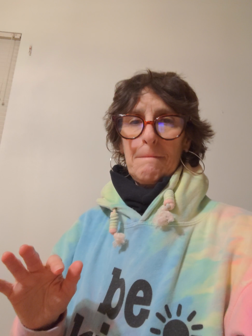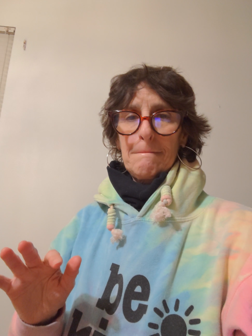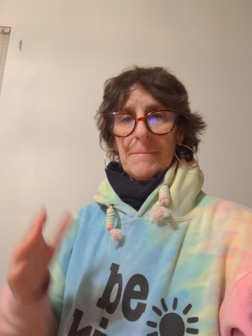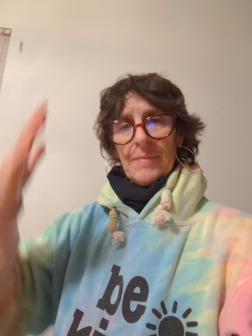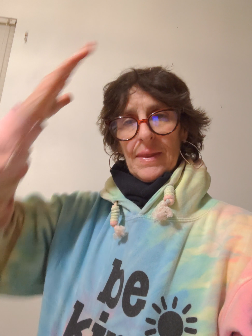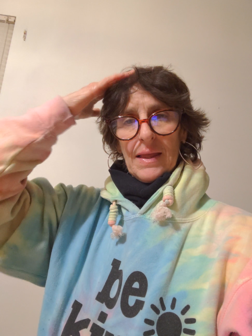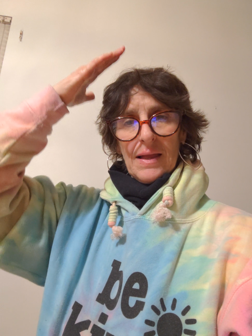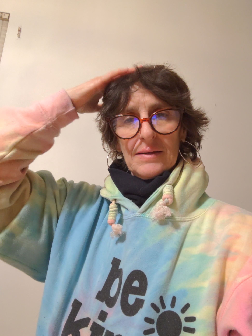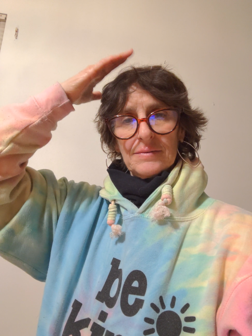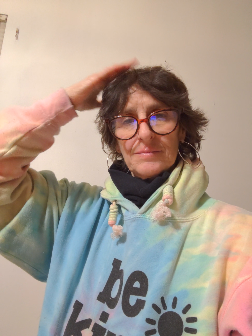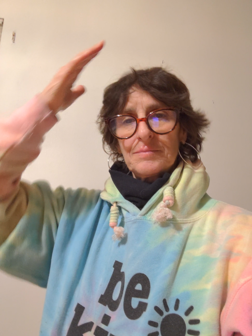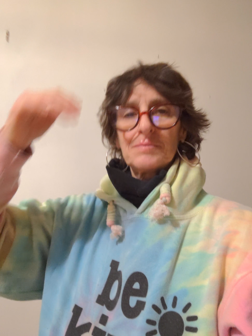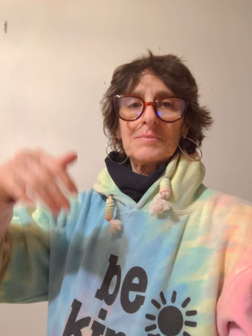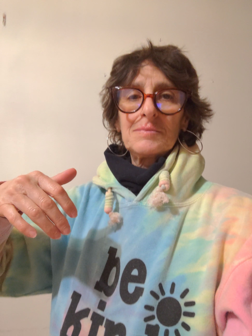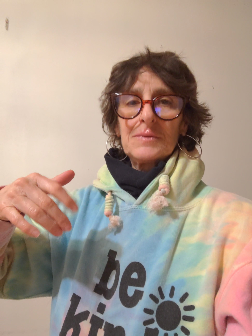hat